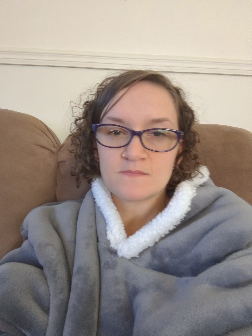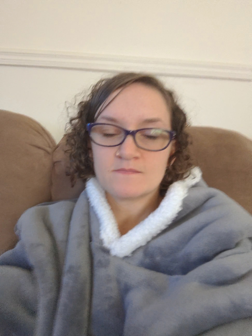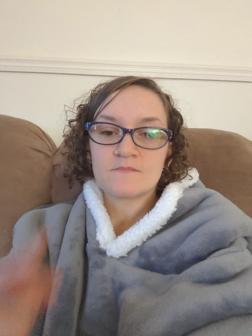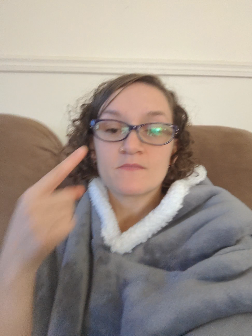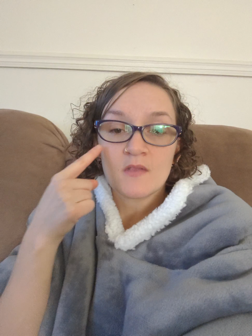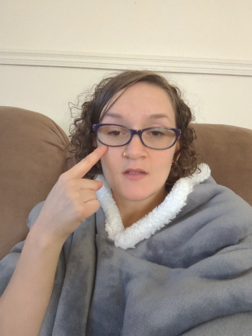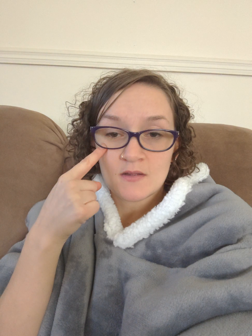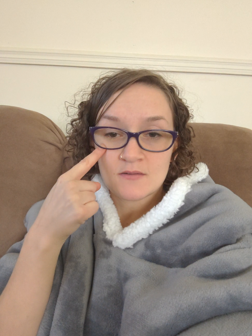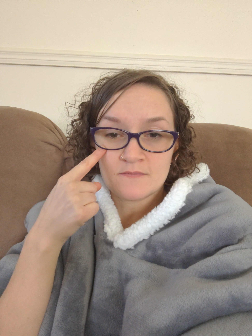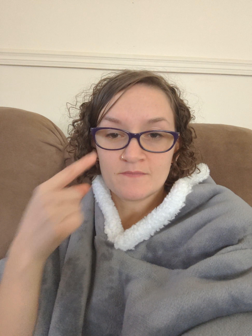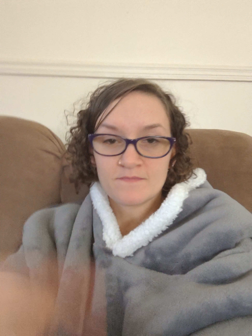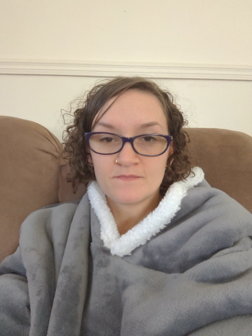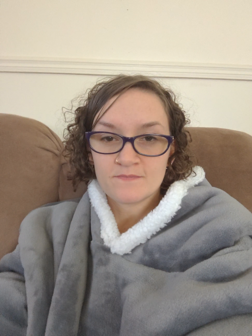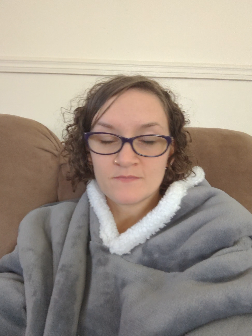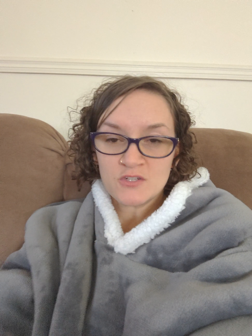eye